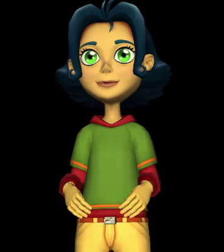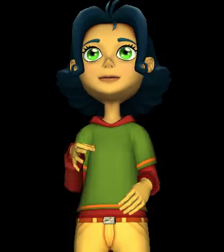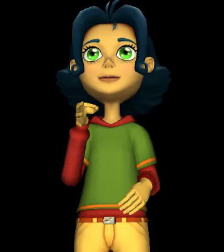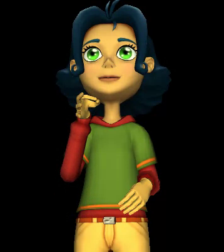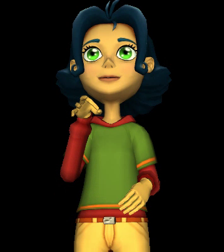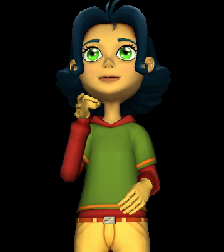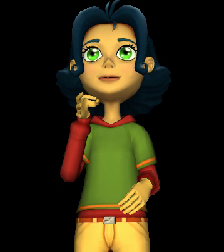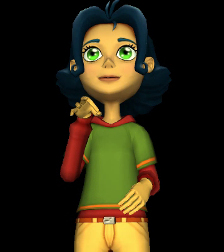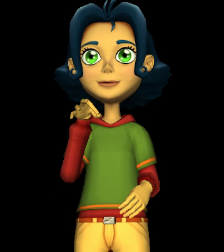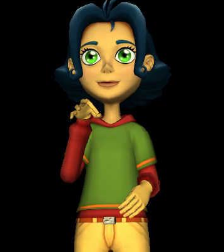إبرة